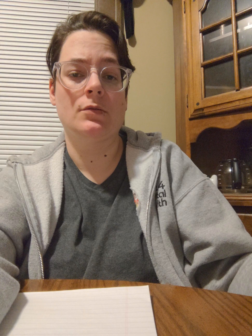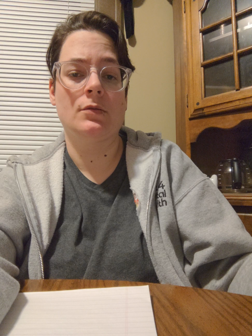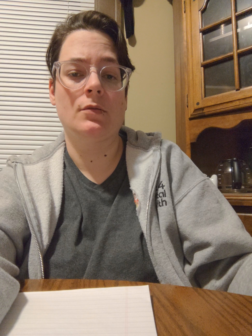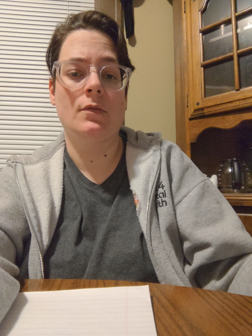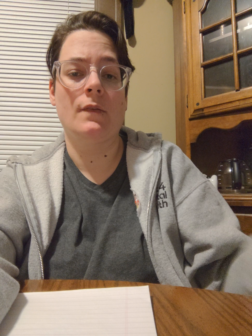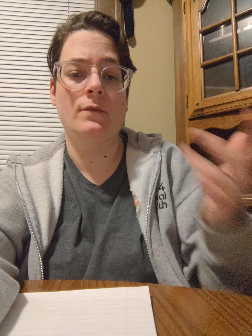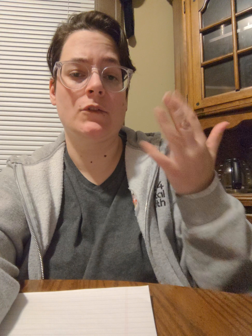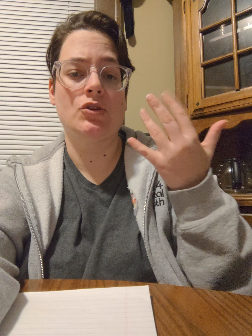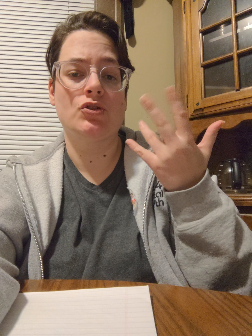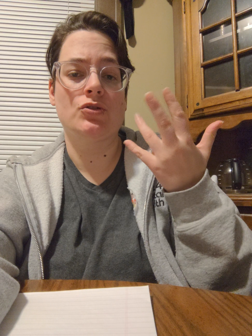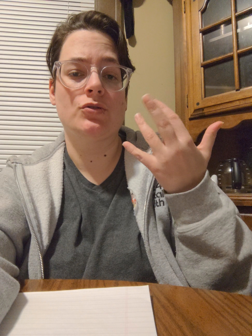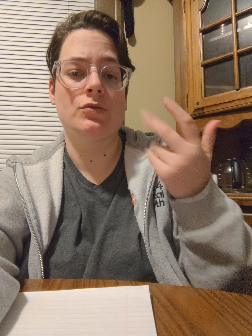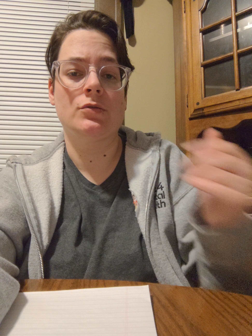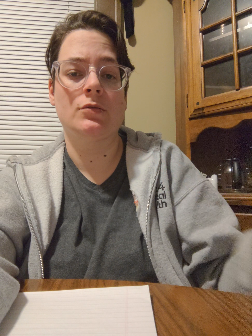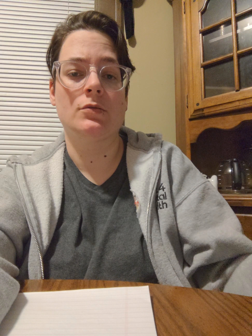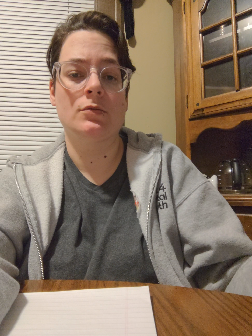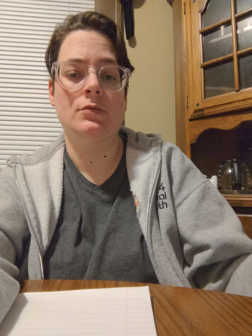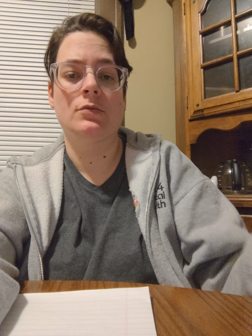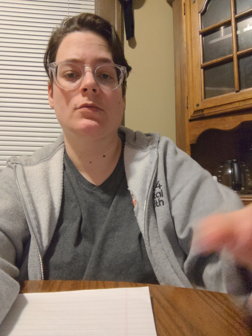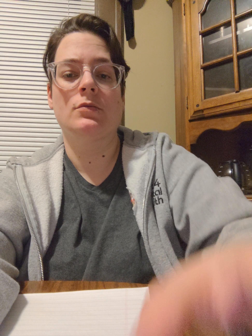finger